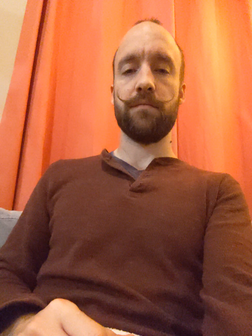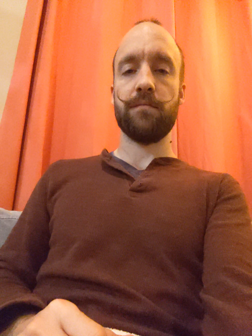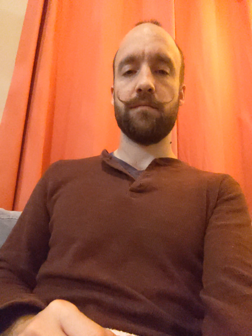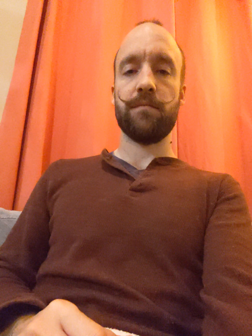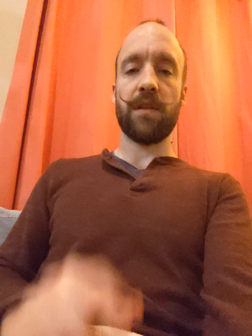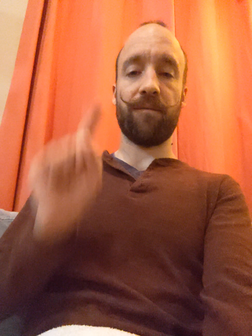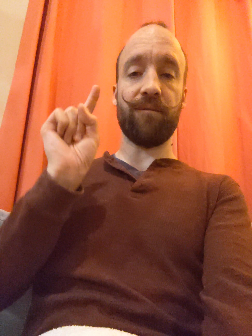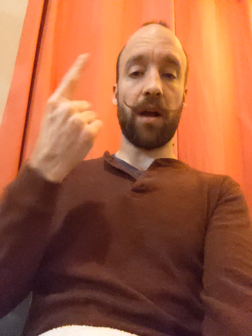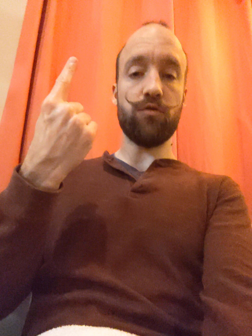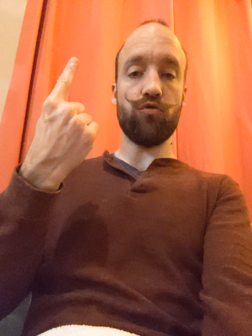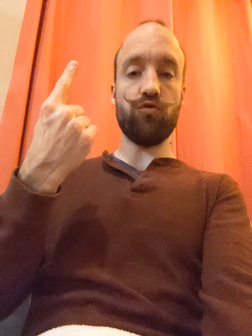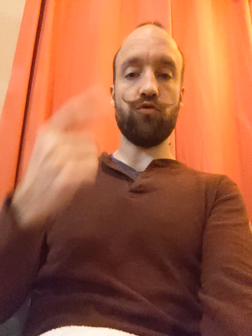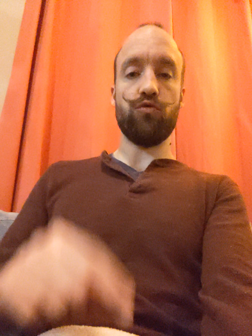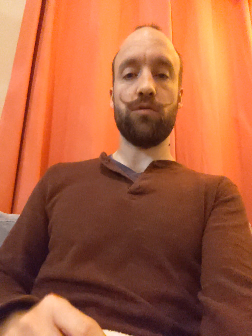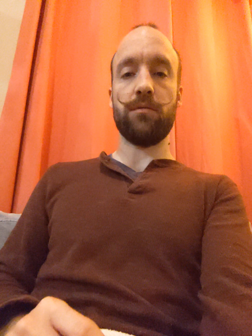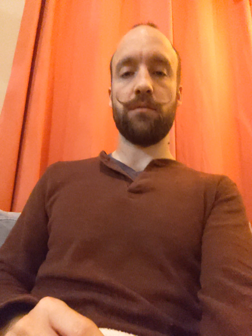first